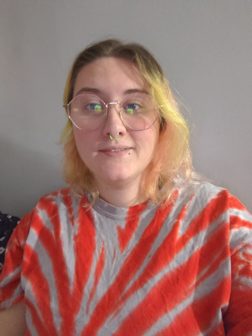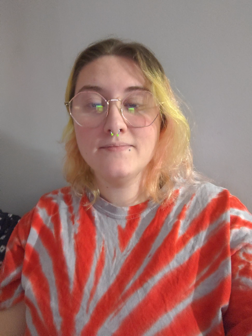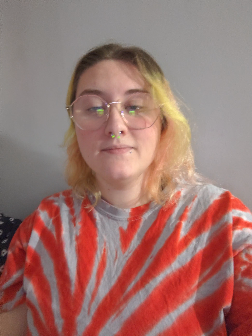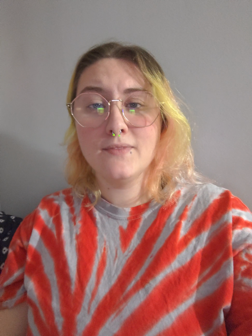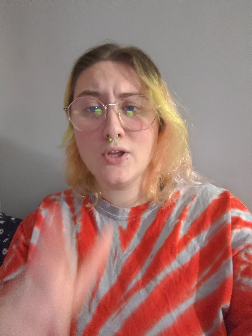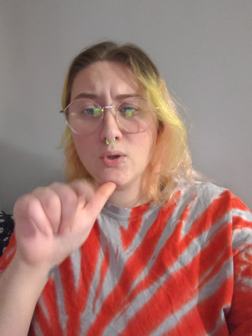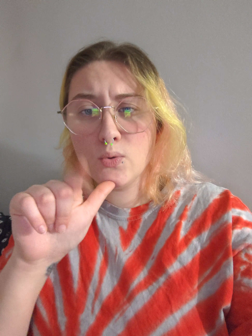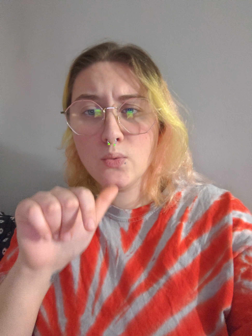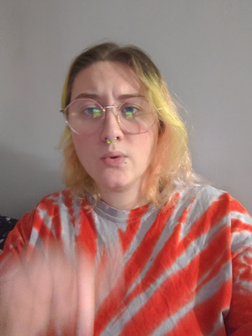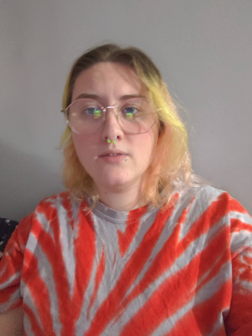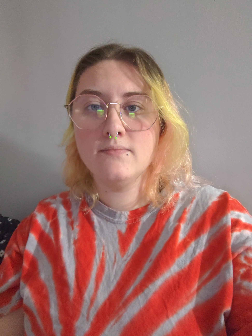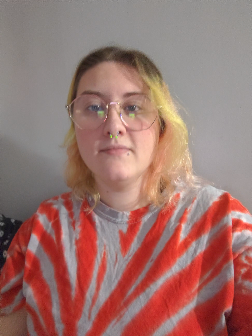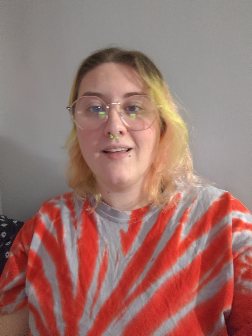who